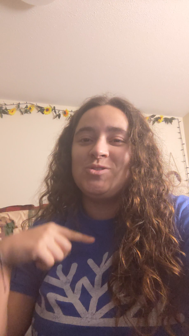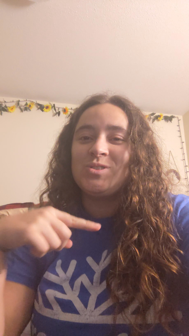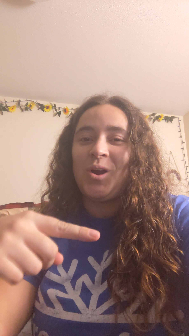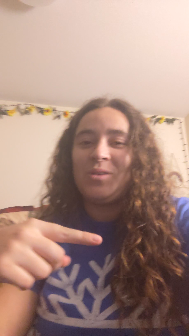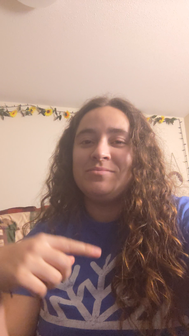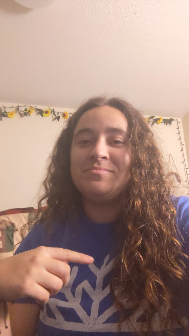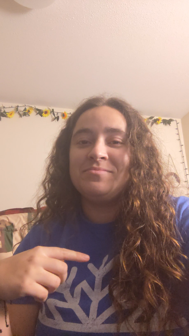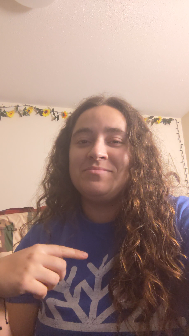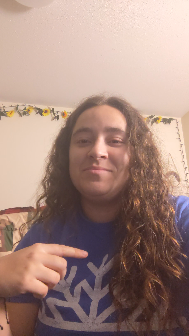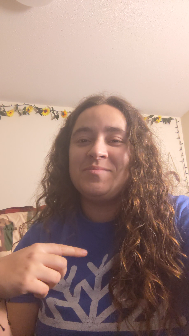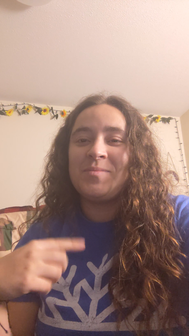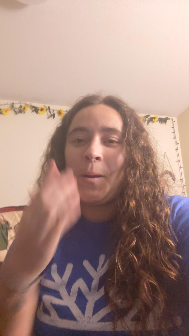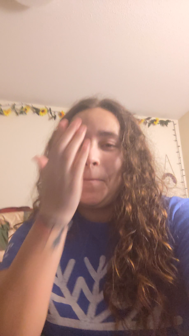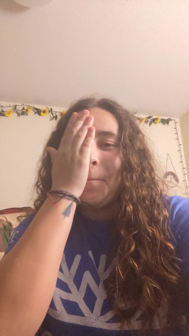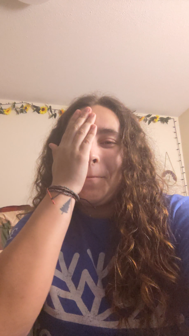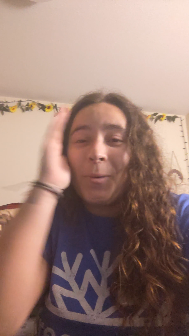peekaboo